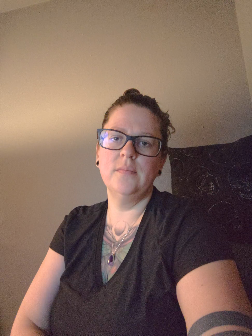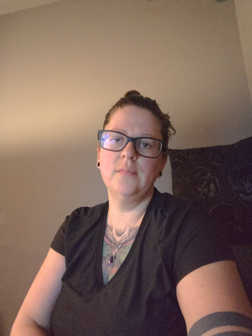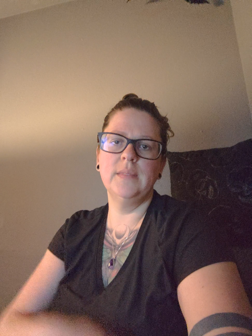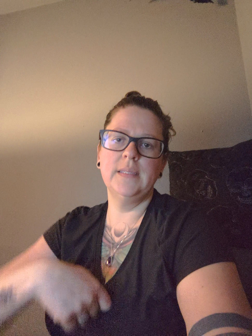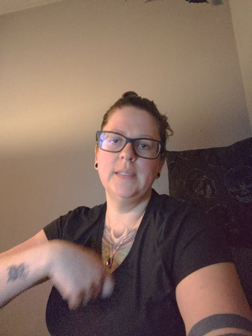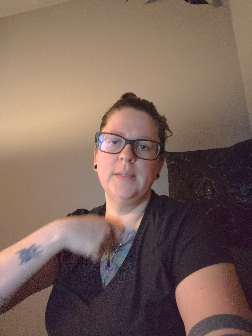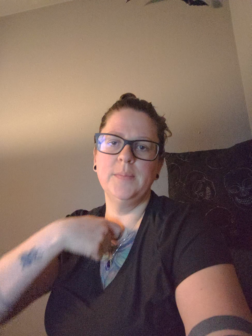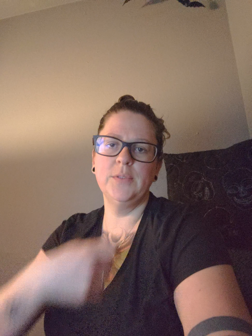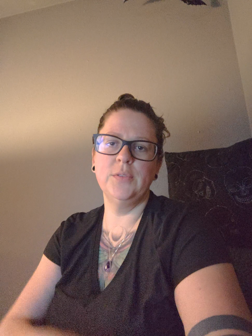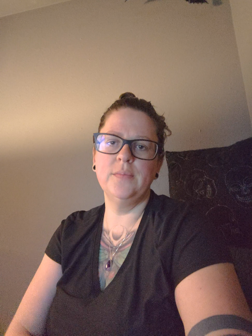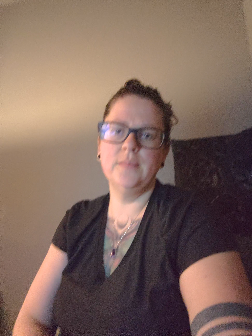zipper